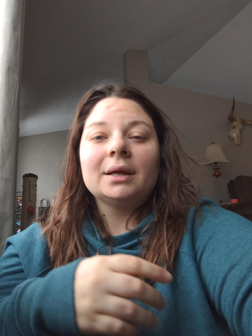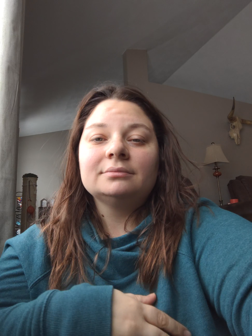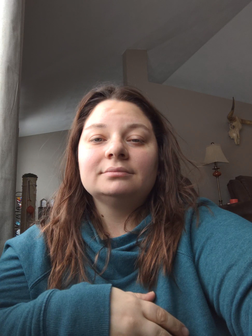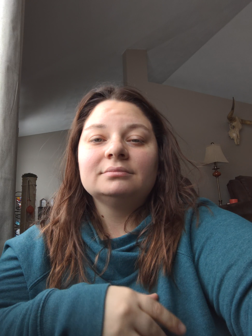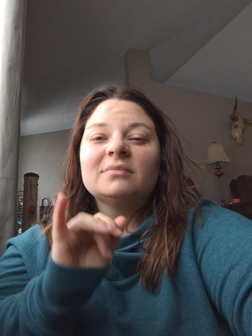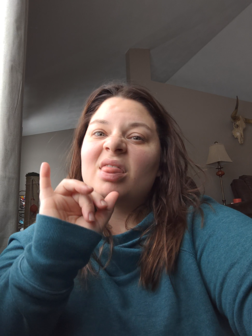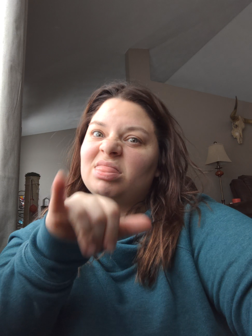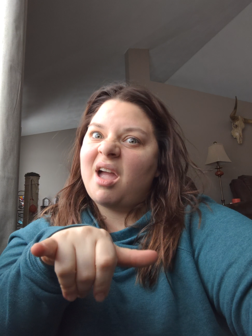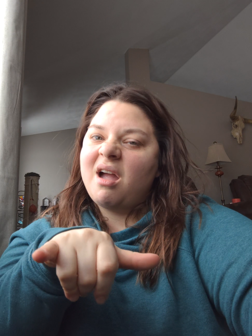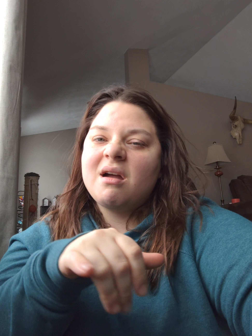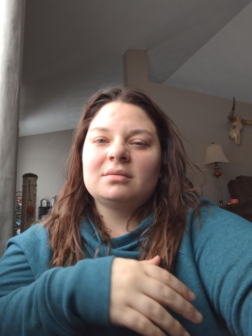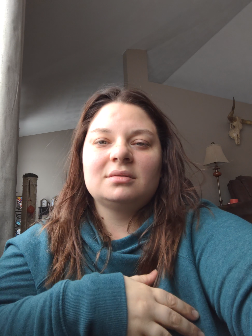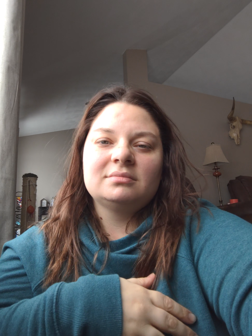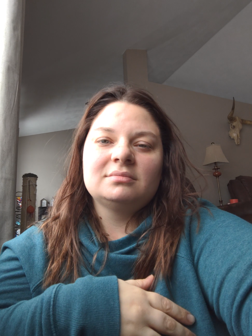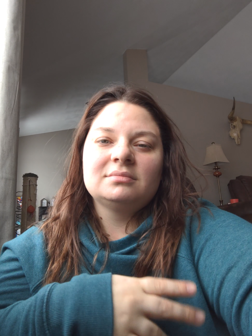that